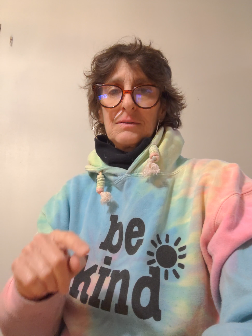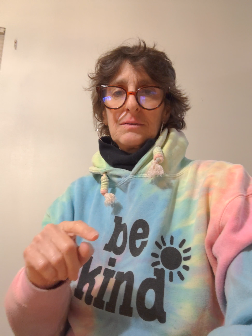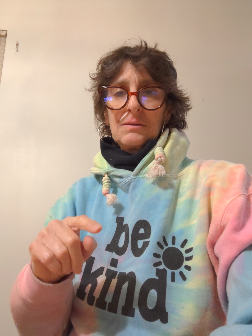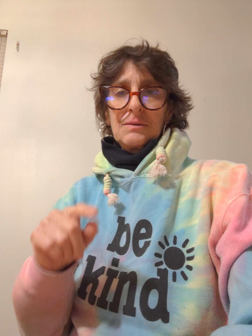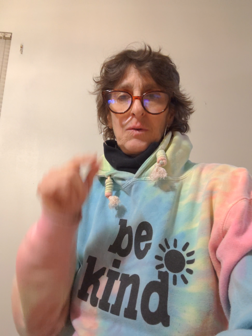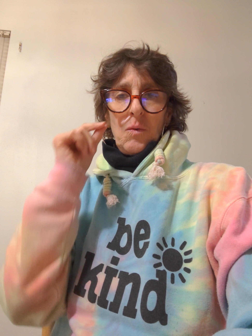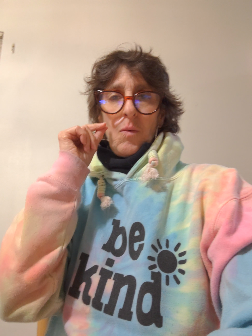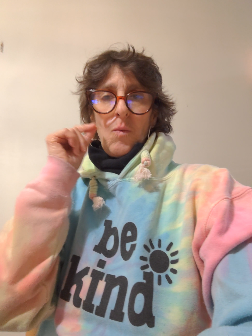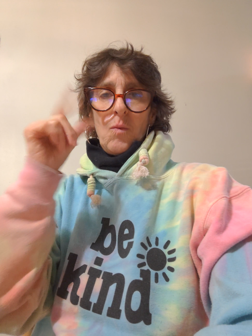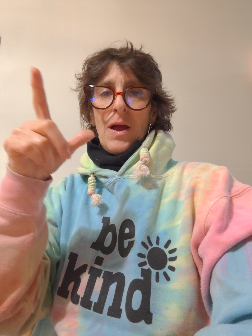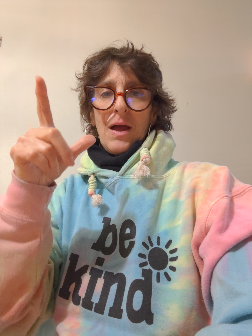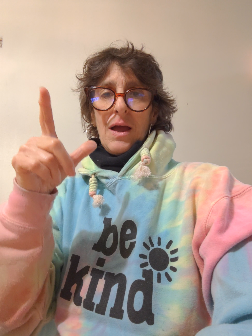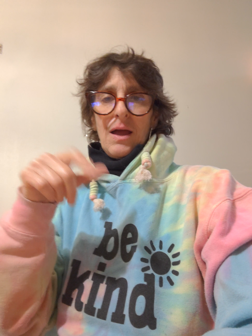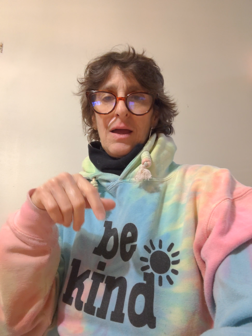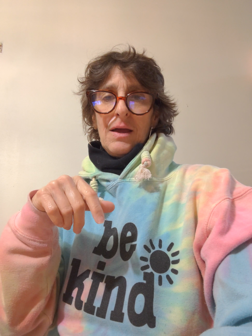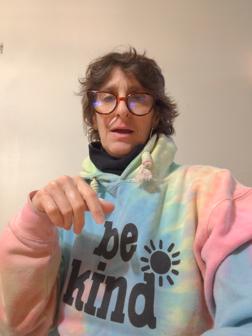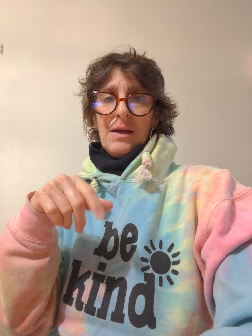awake